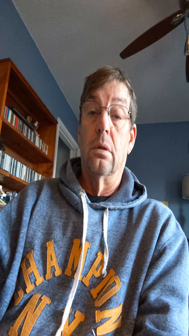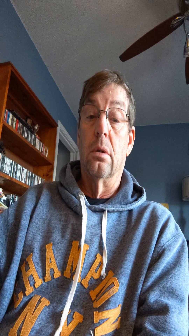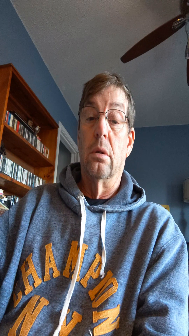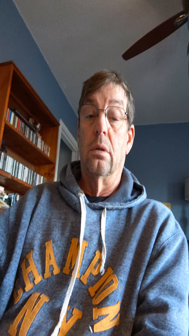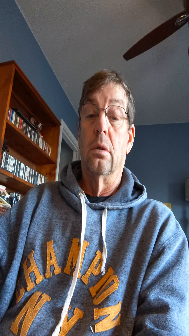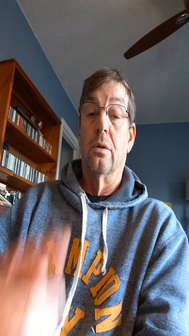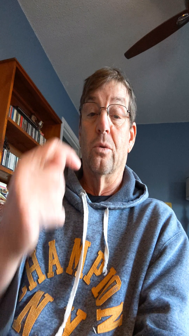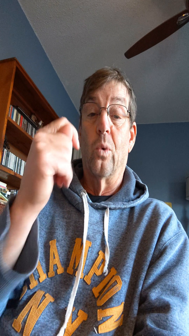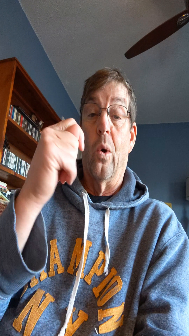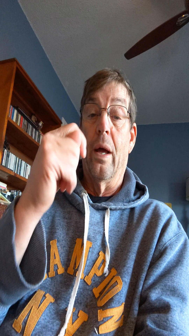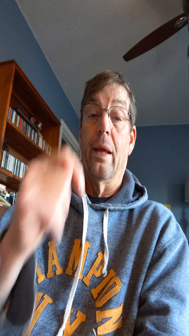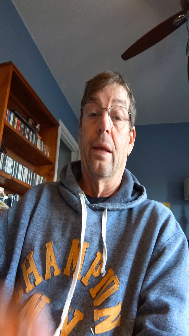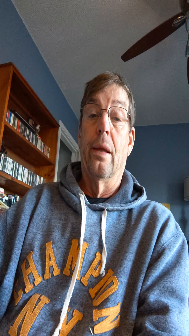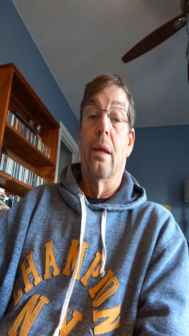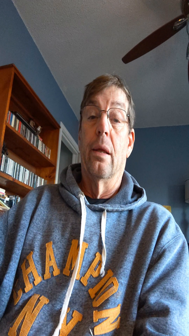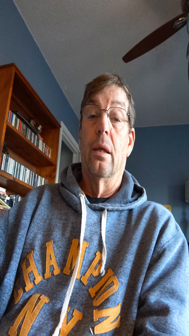toy